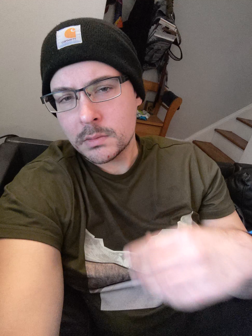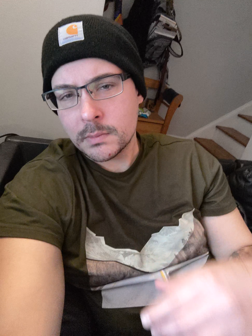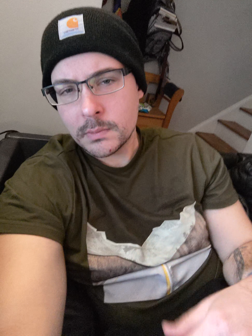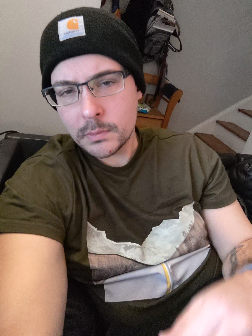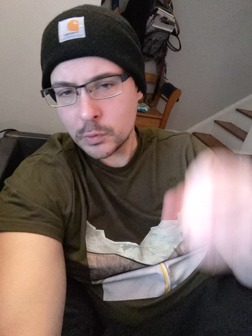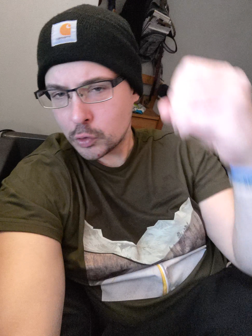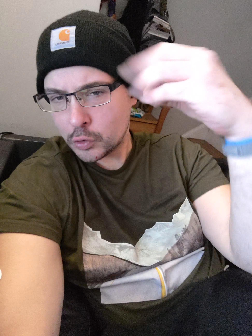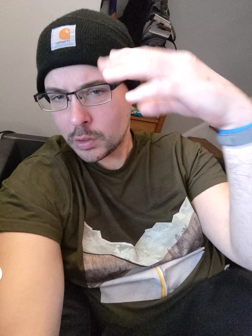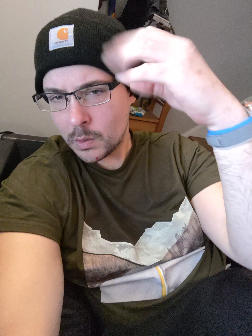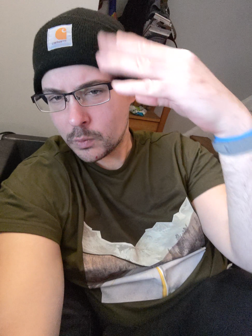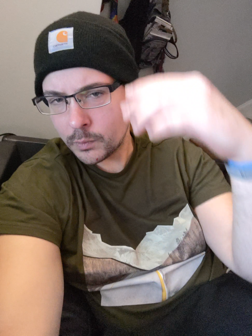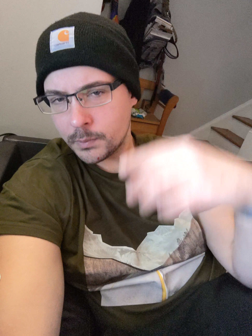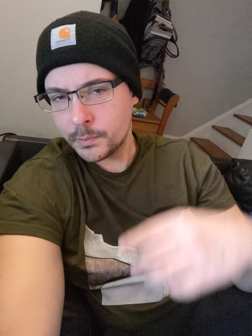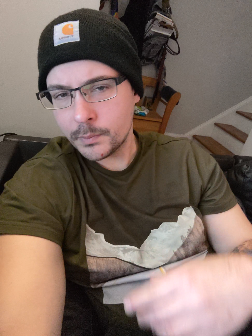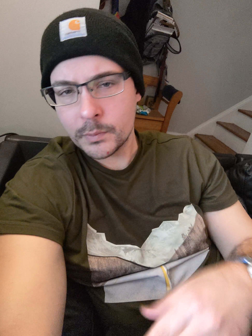shower